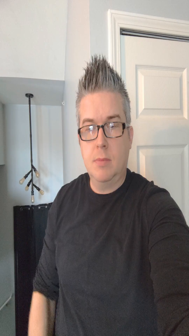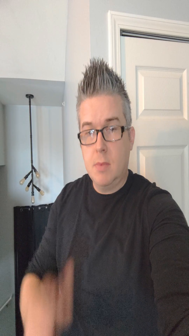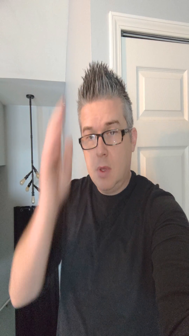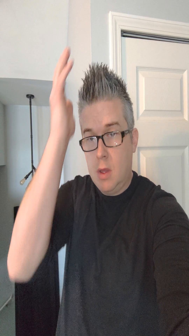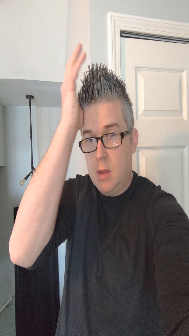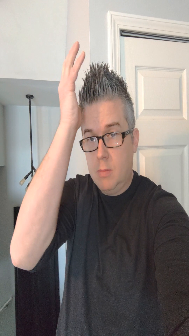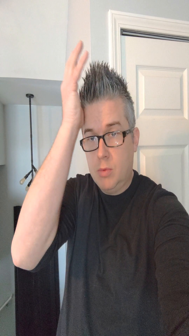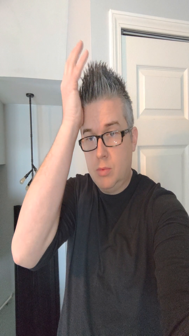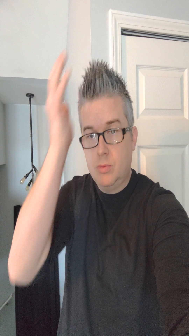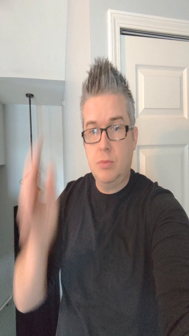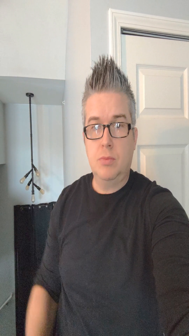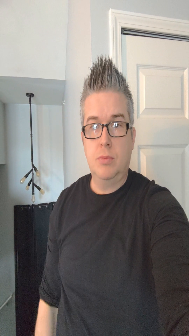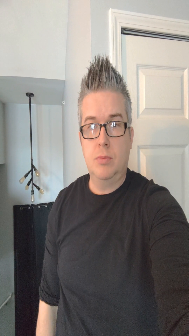garbage